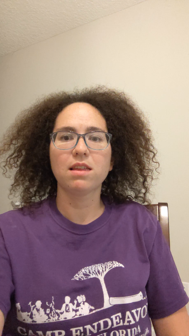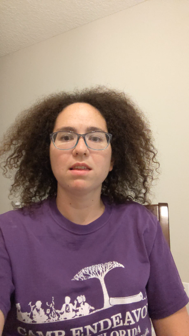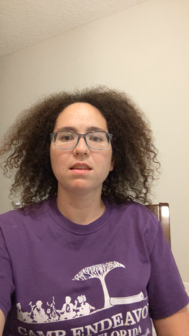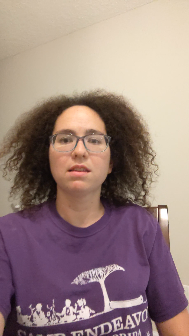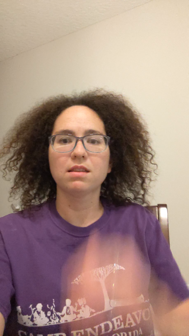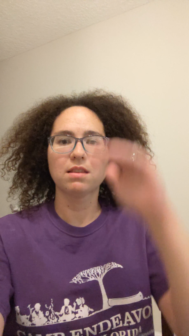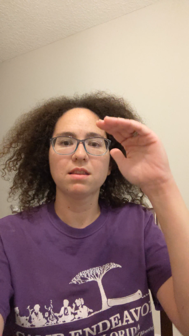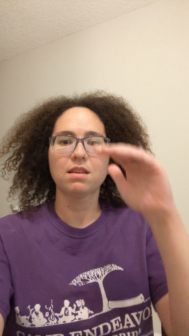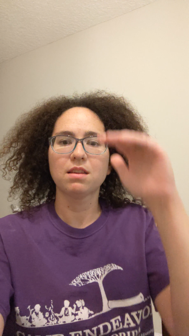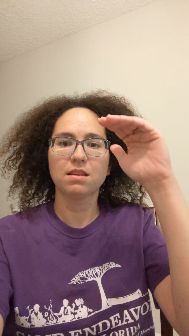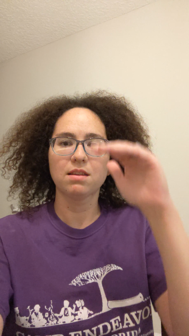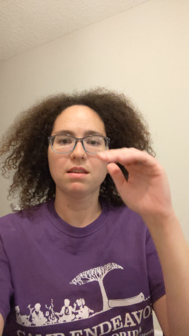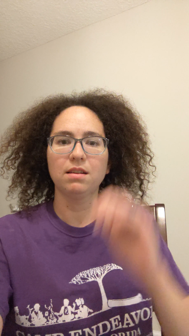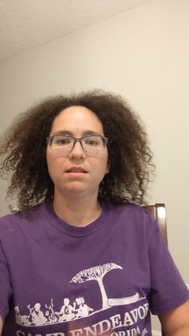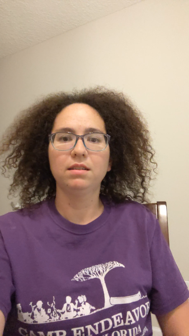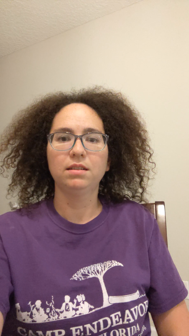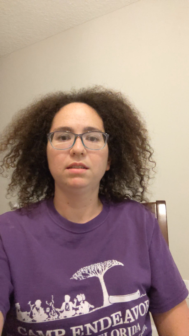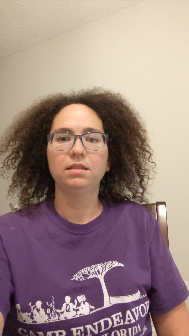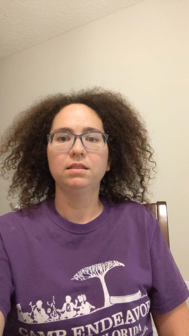short